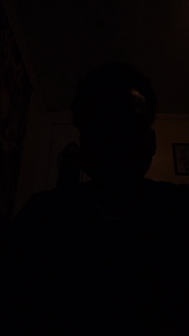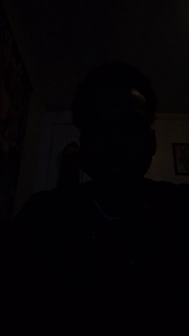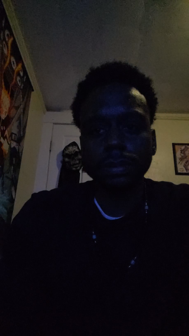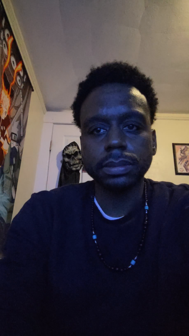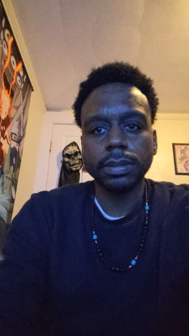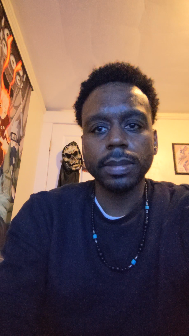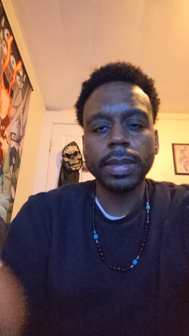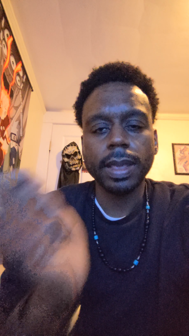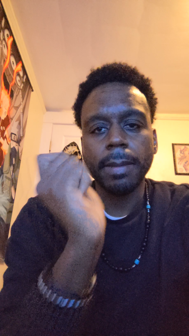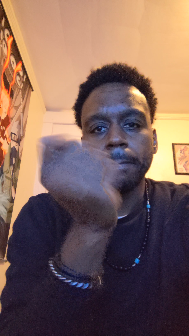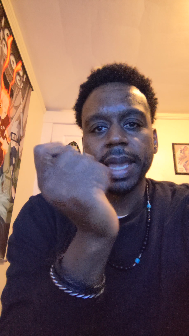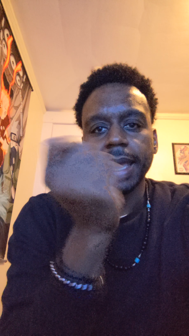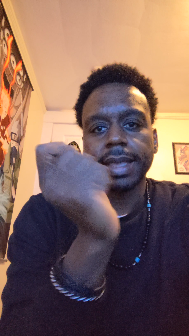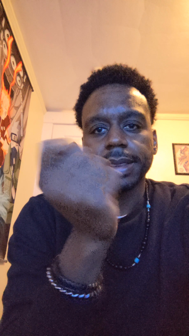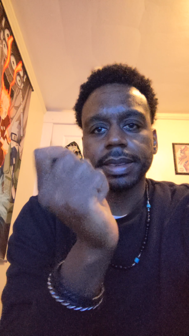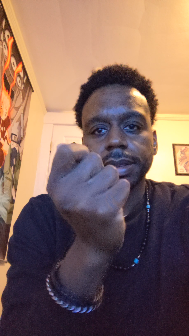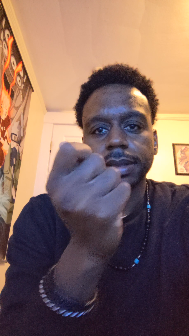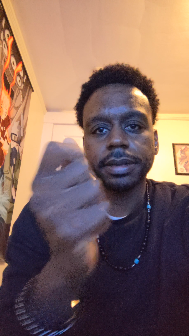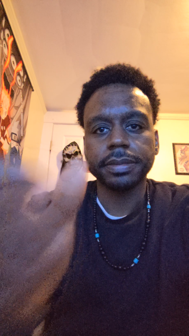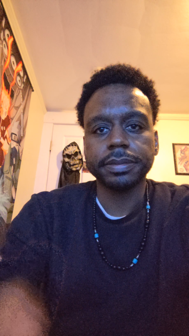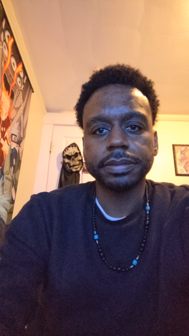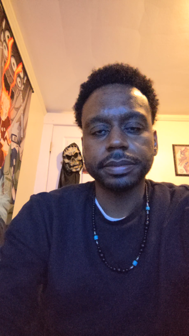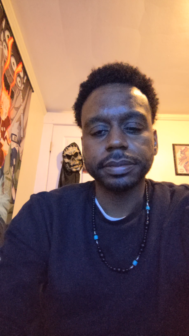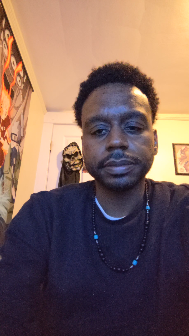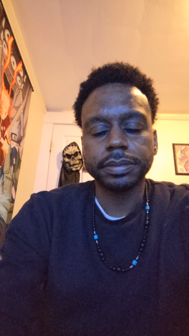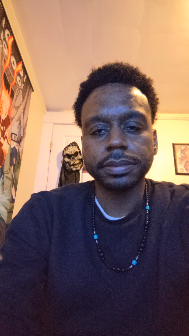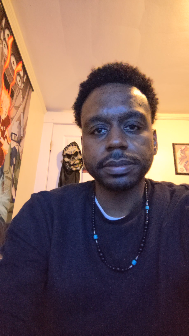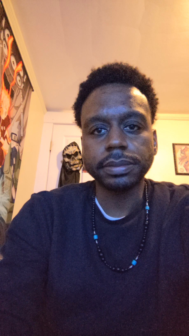bat